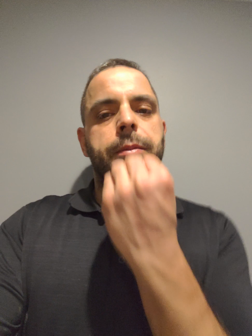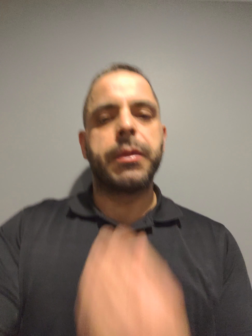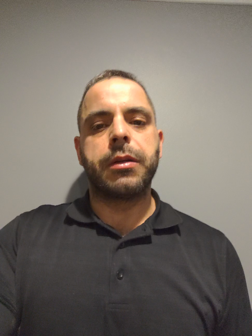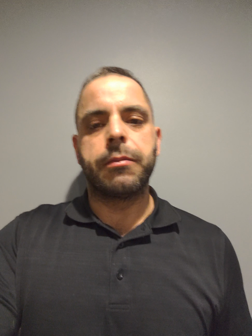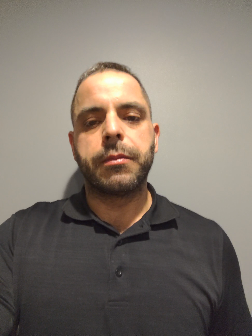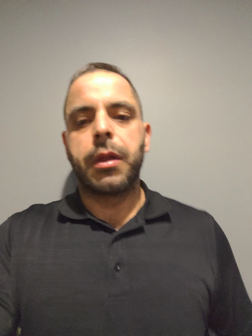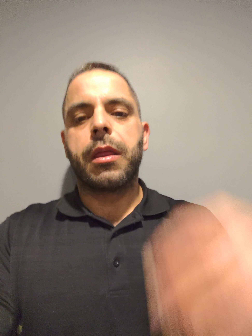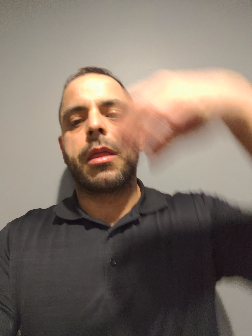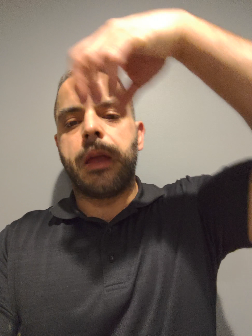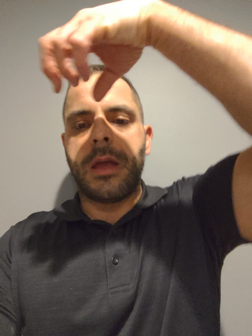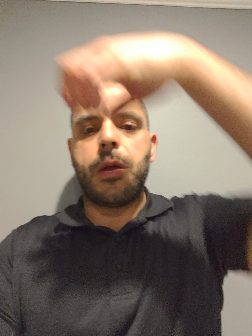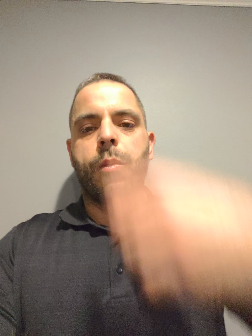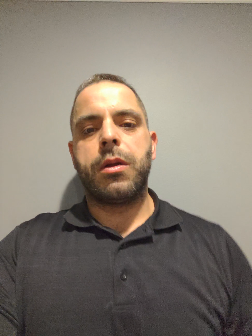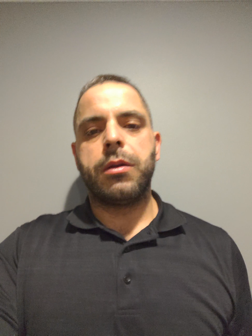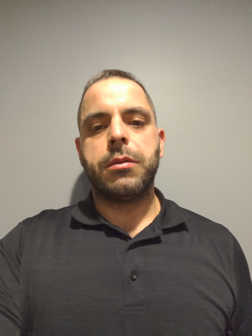cloud